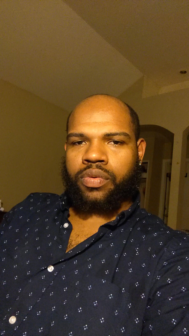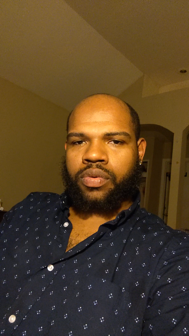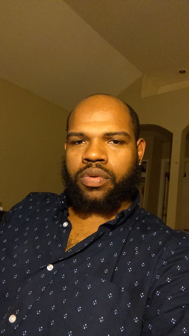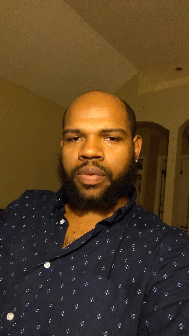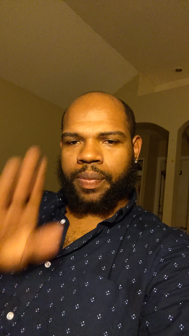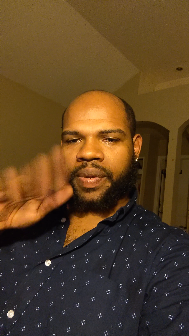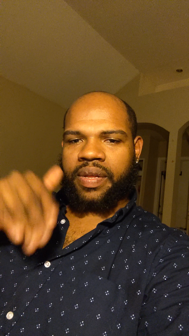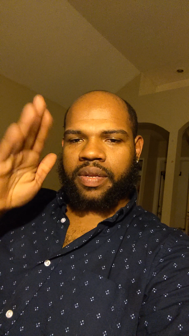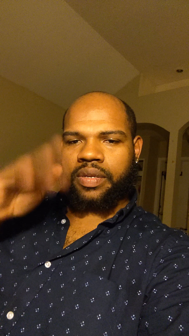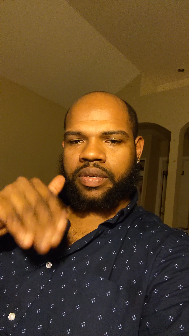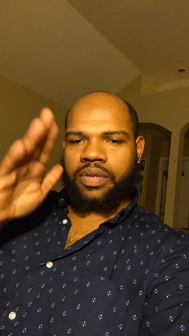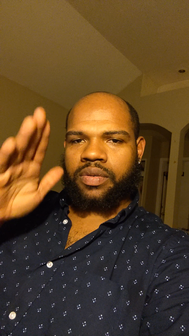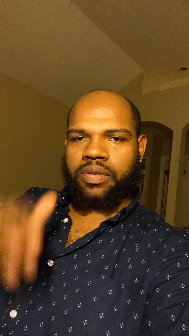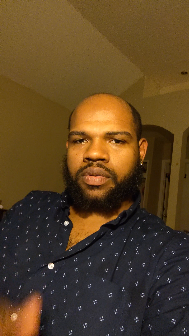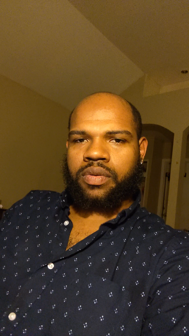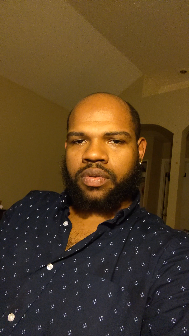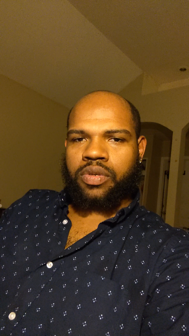paint